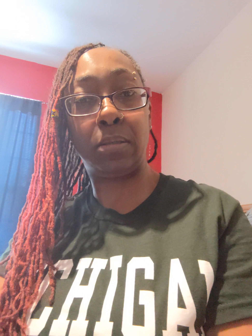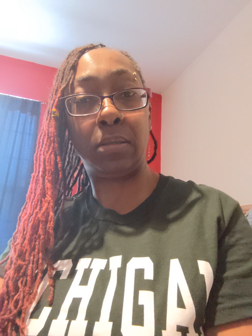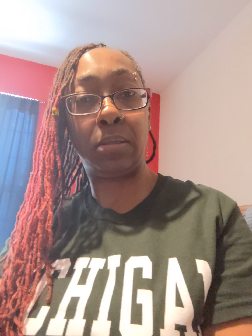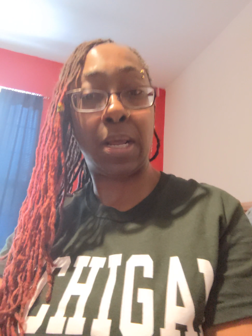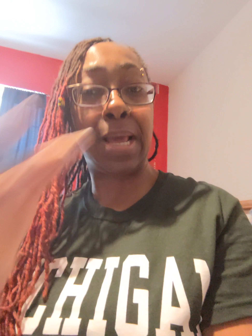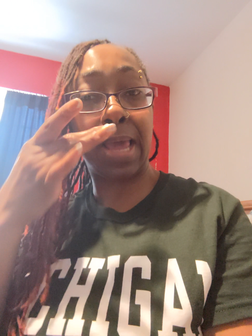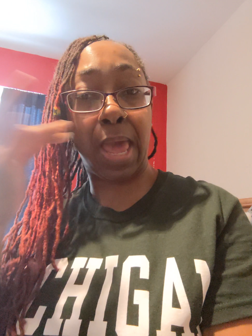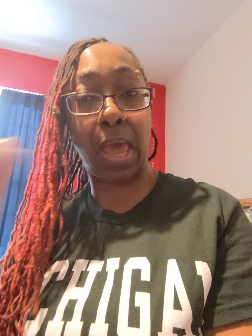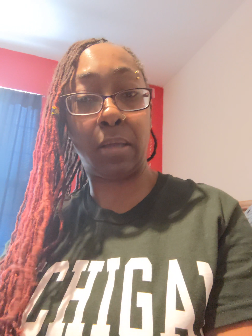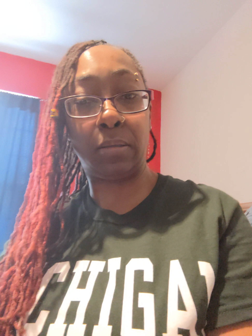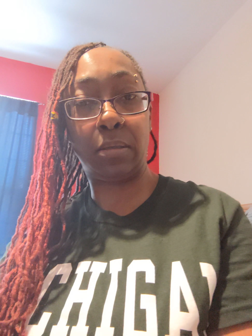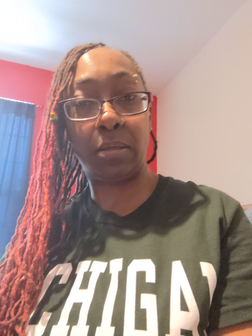cat